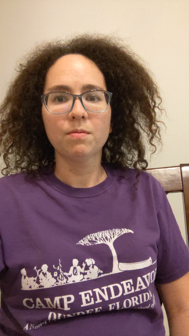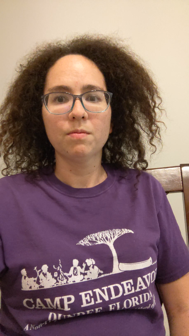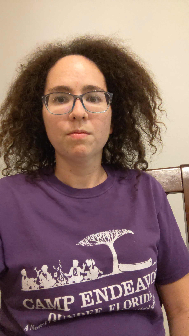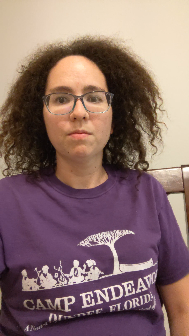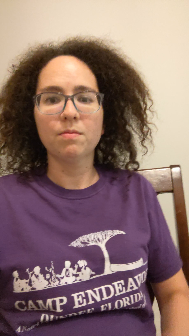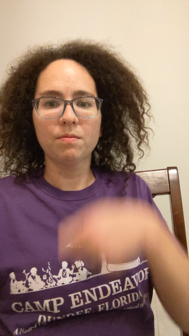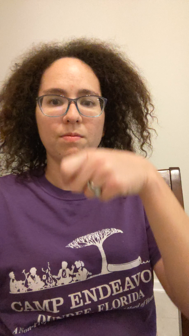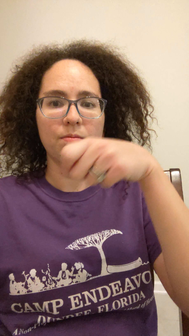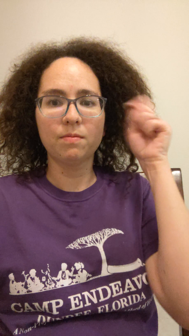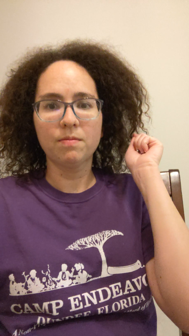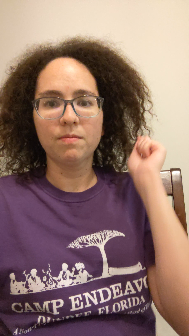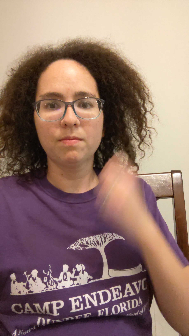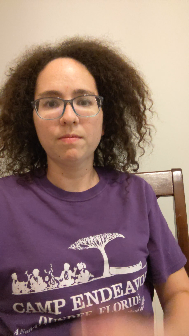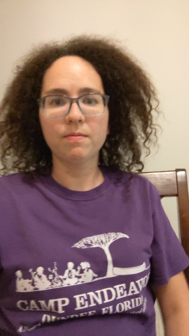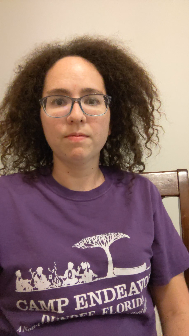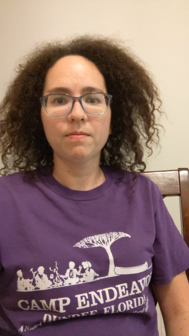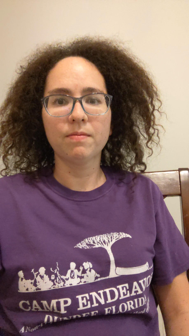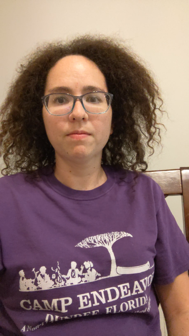rip